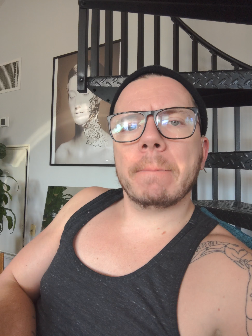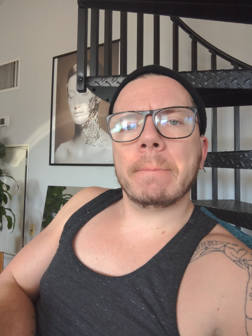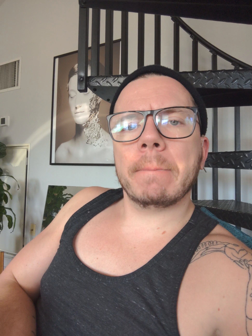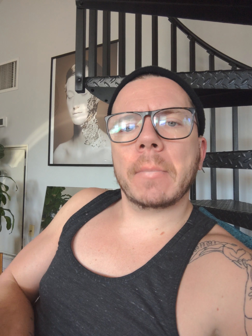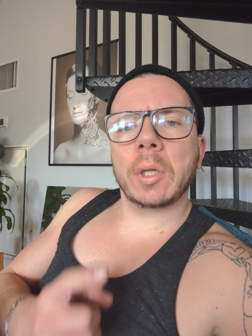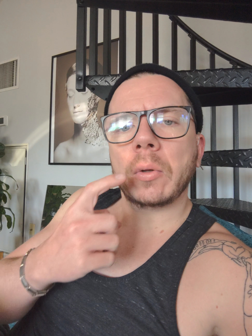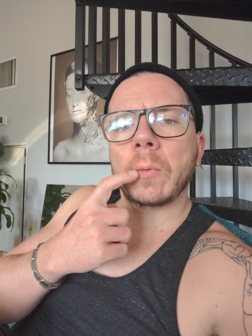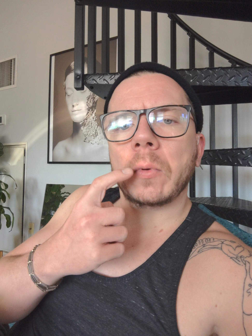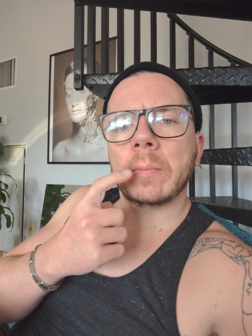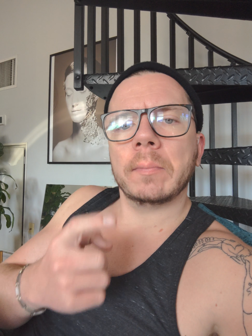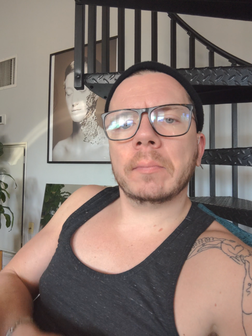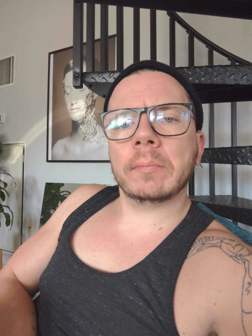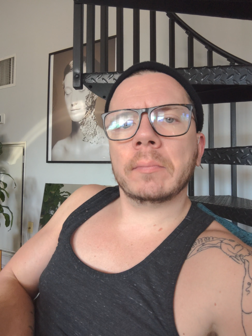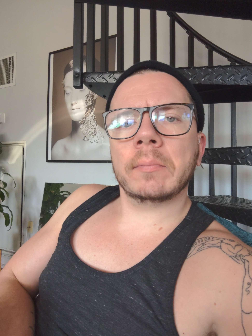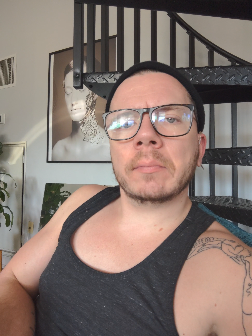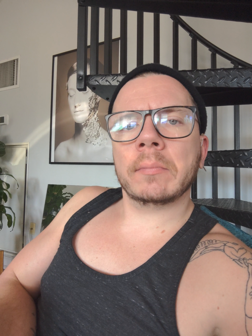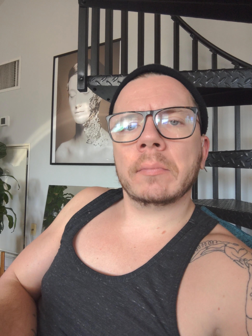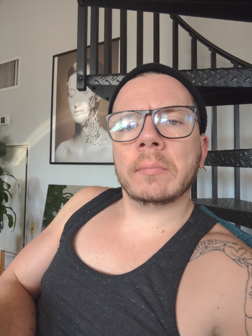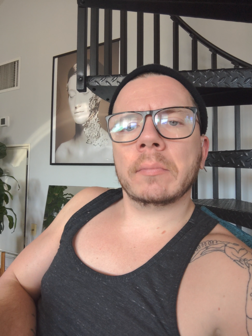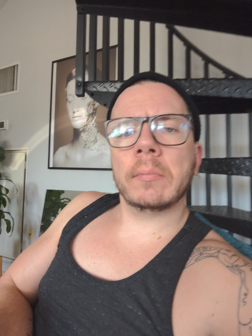tooth